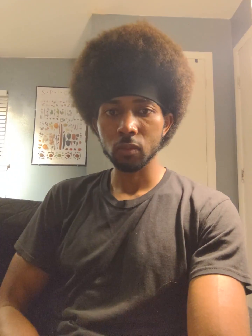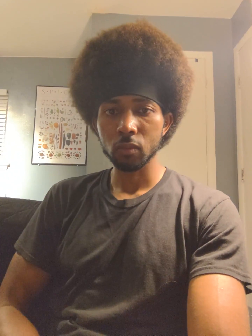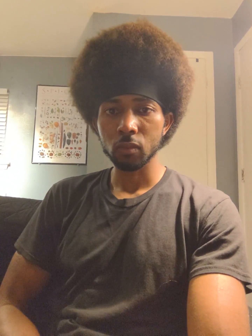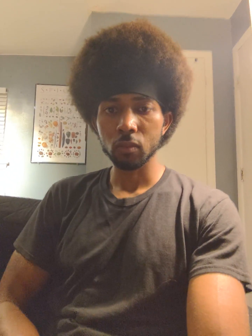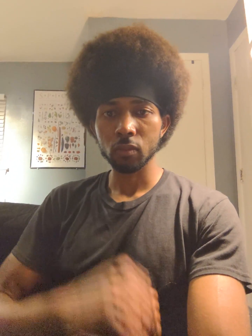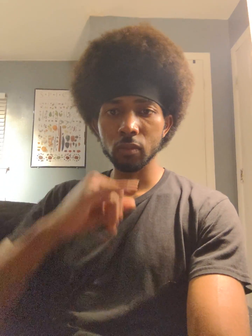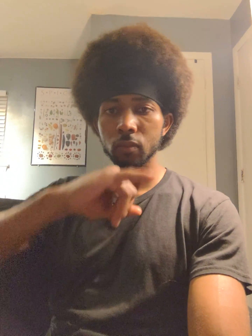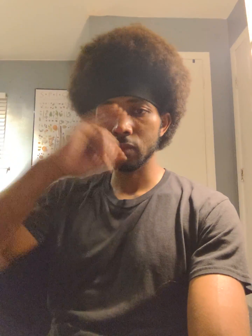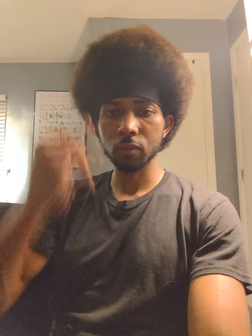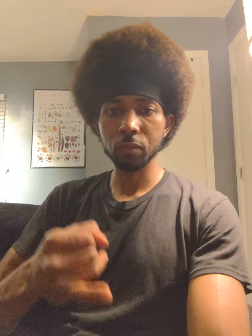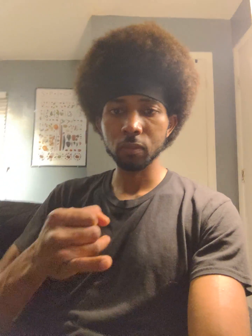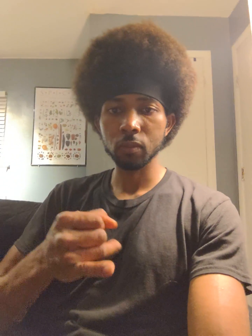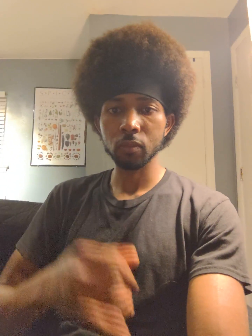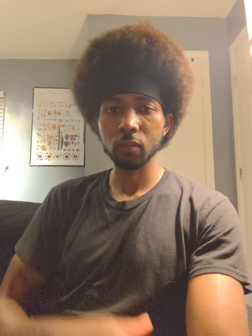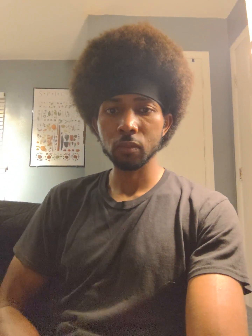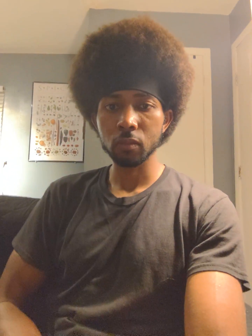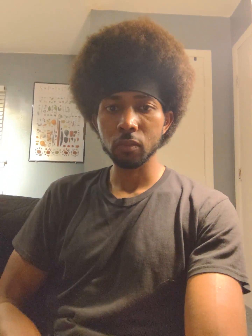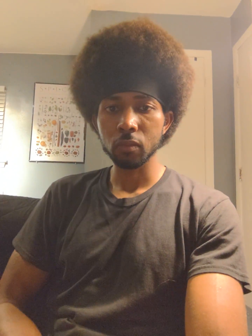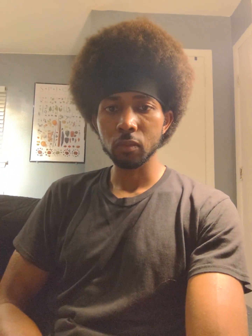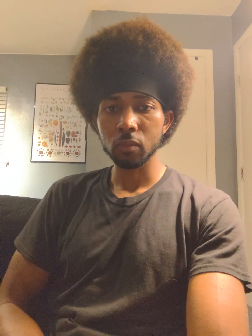last